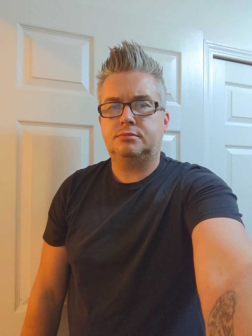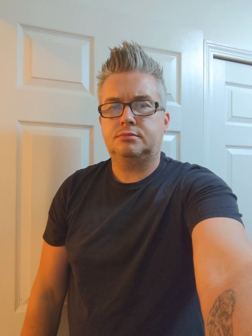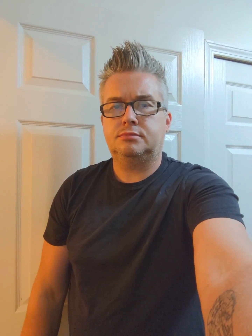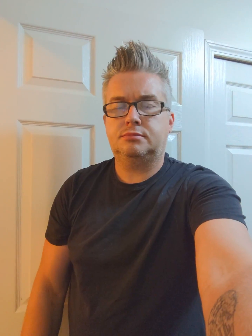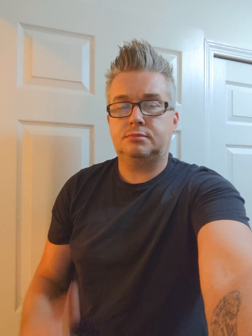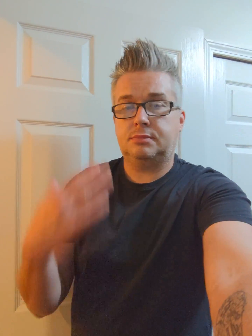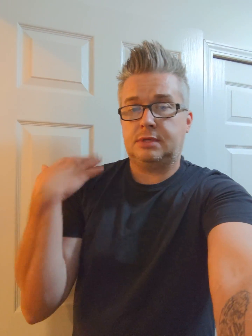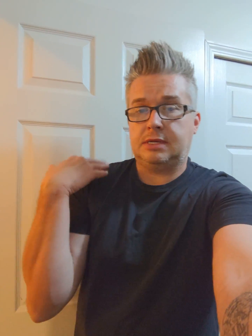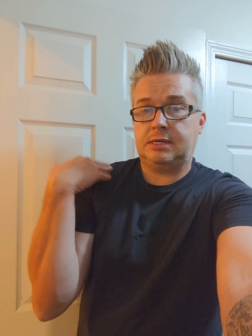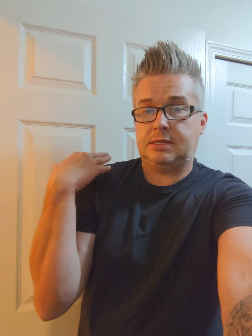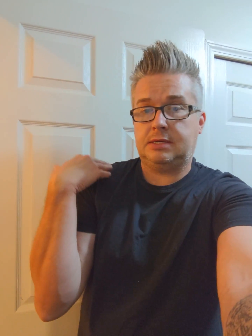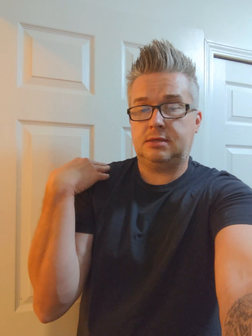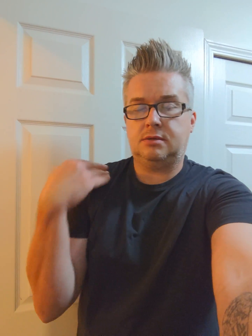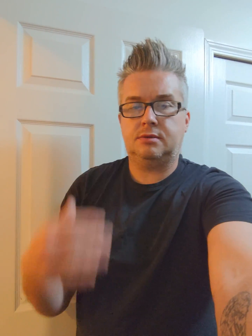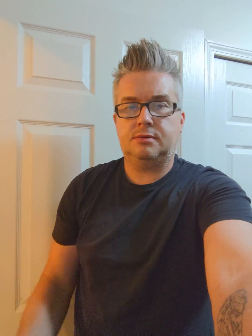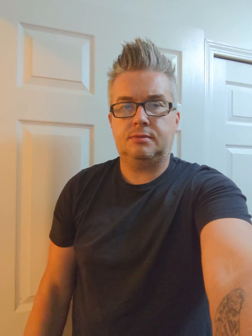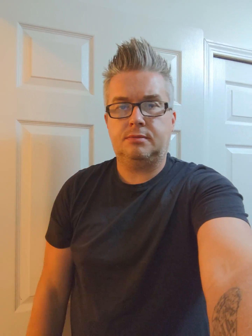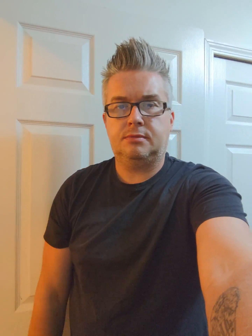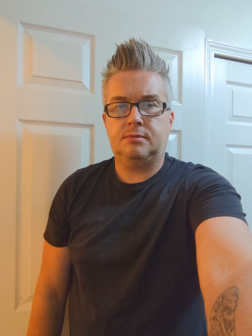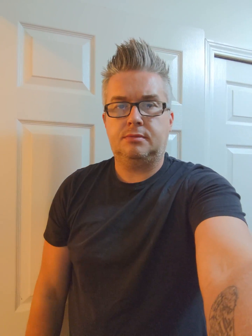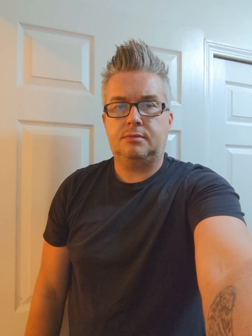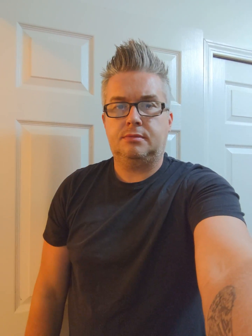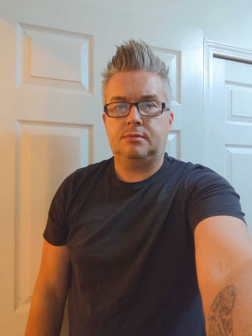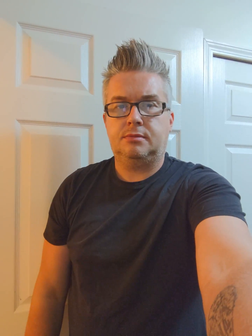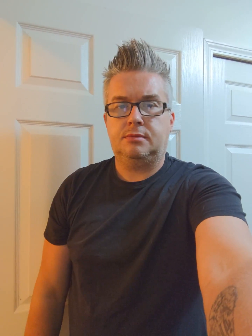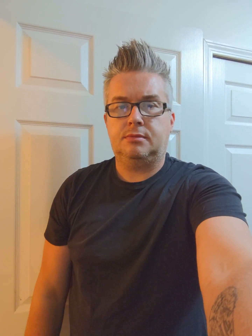shoulder